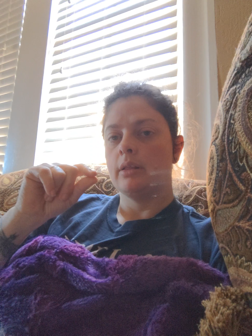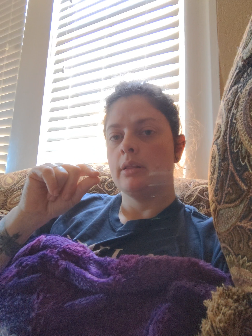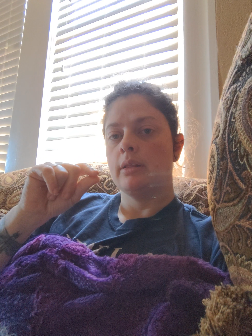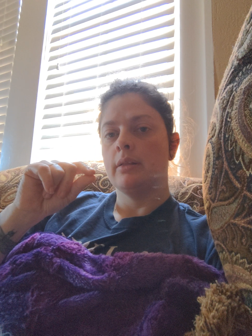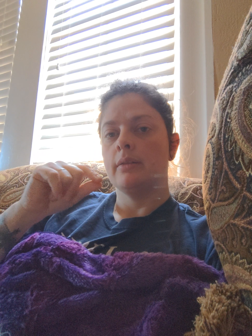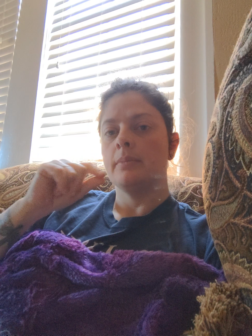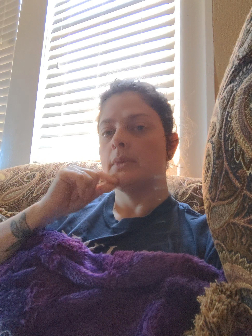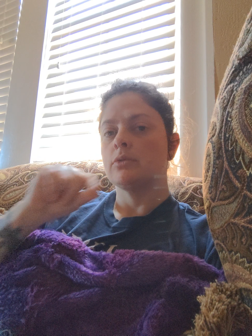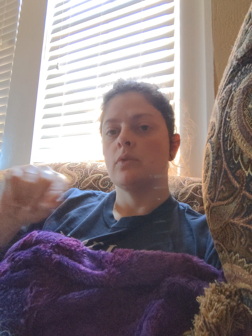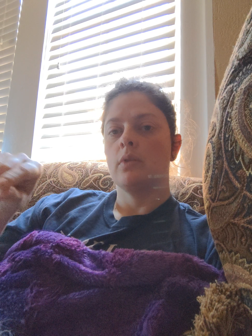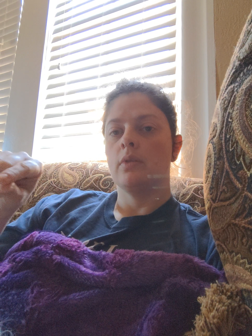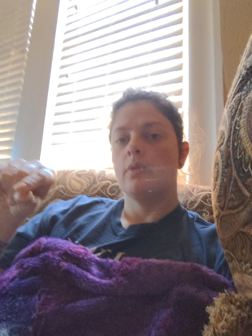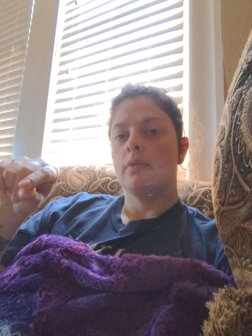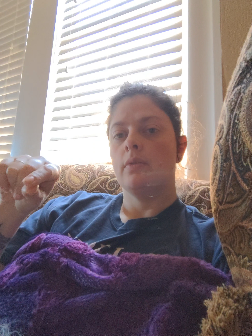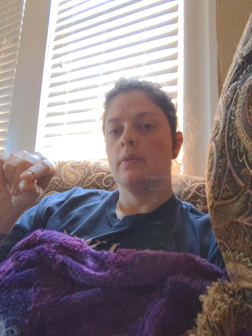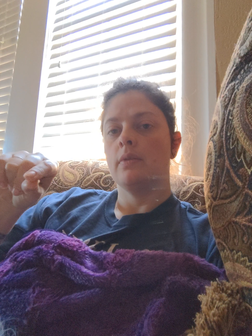pencil